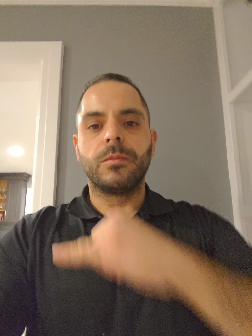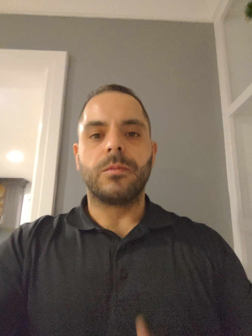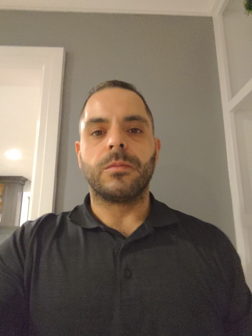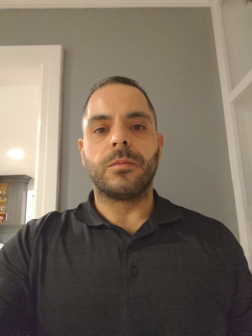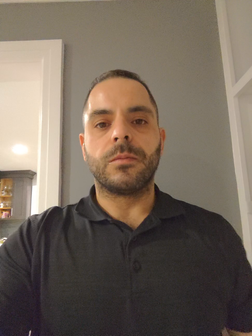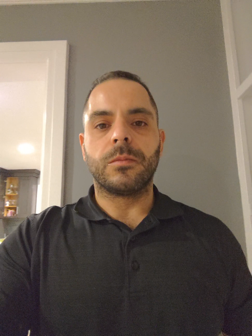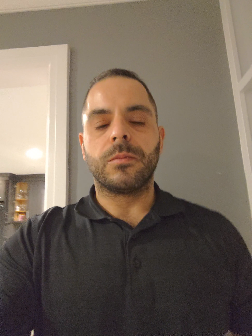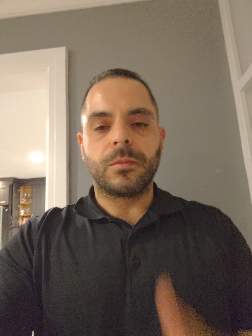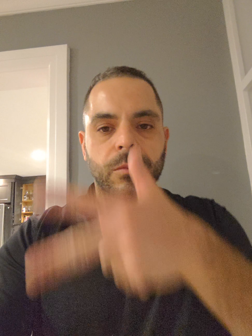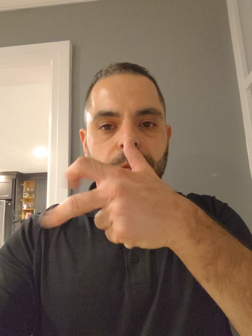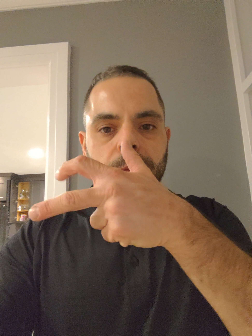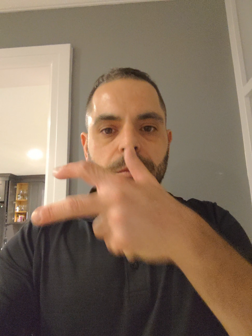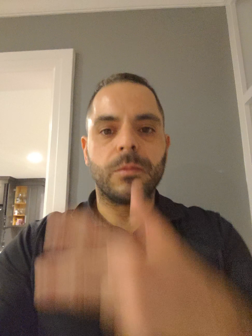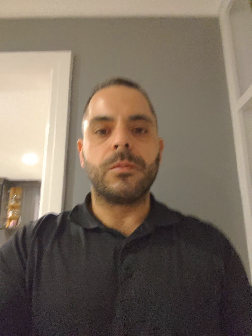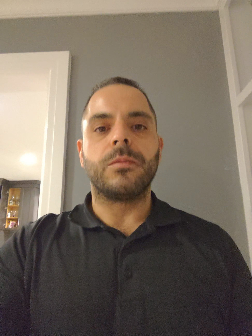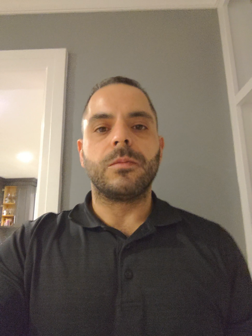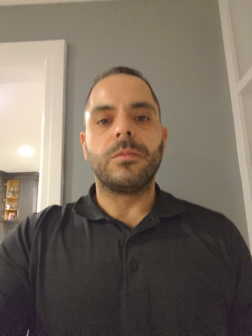bug